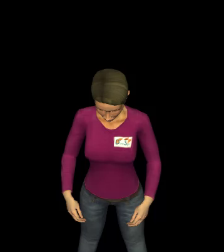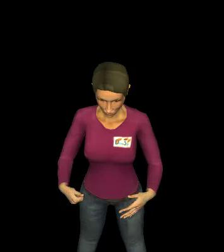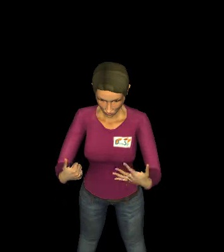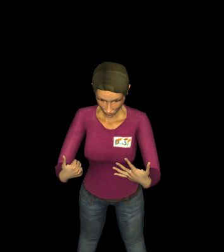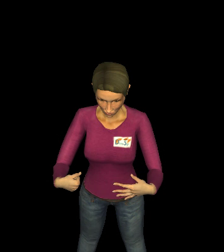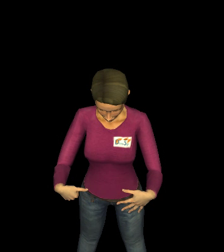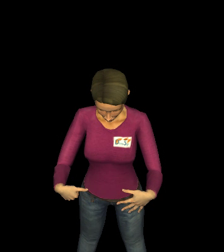16